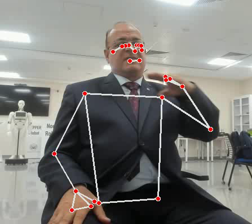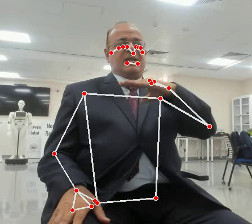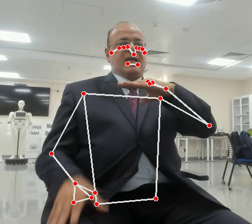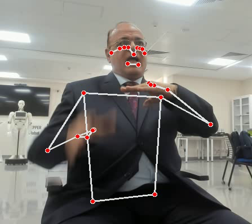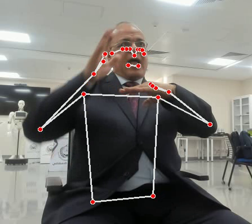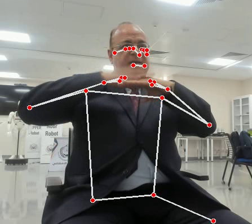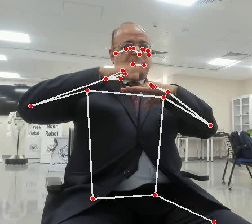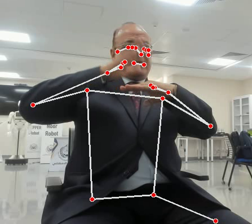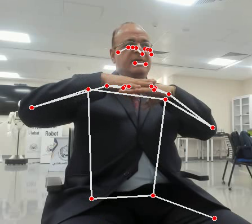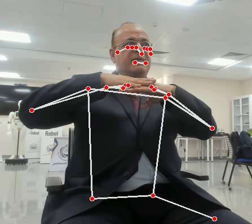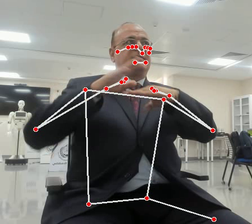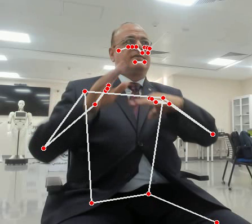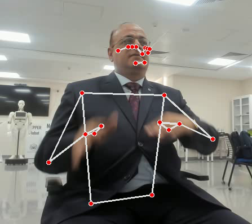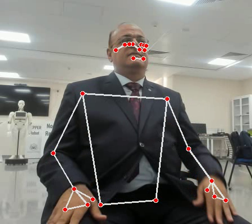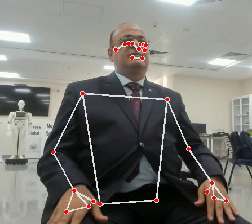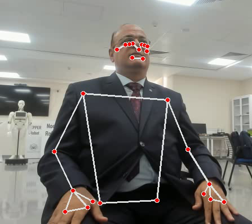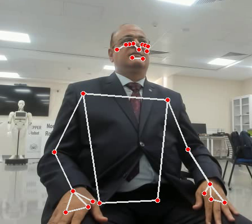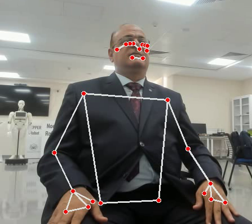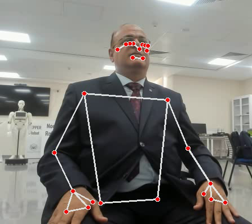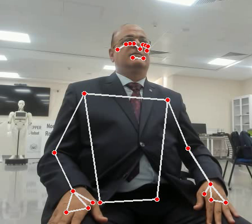ehtrem nfsk